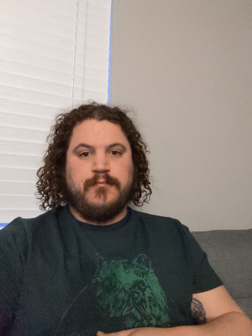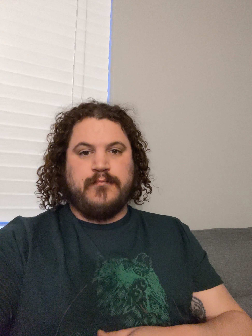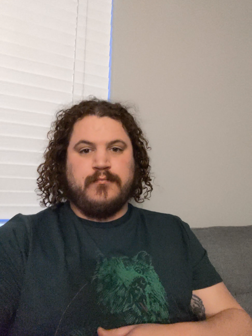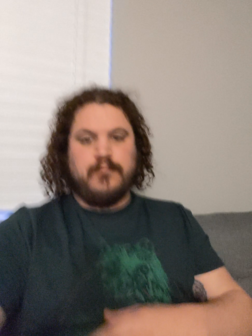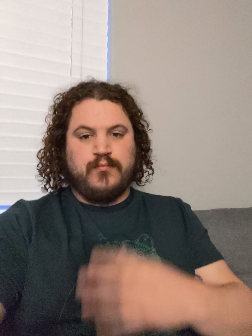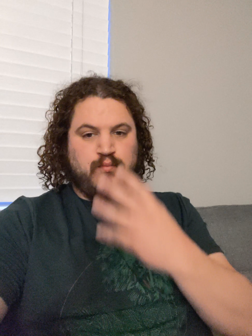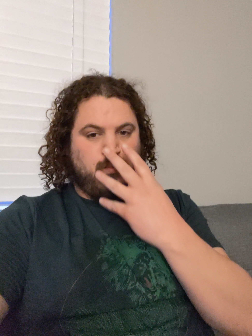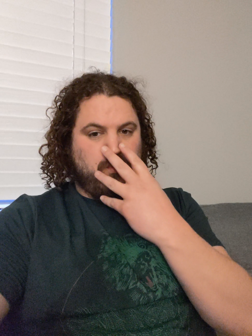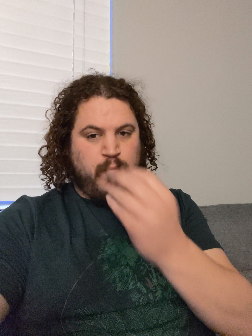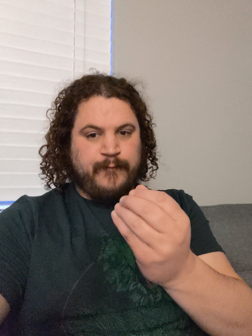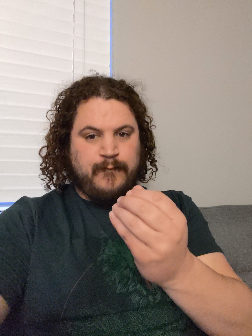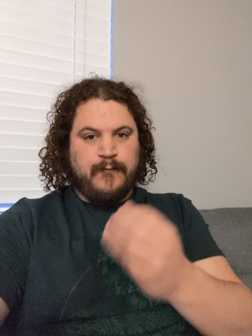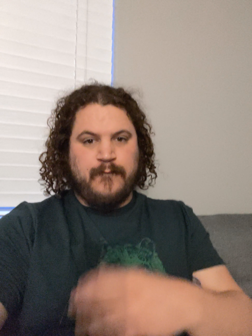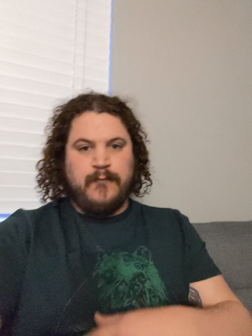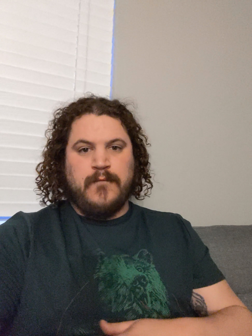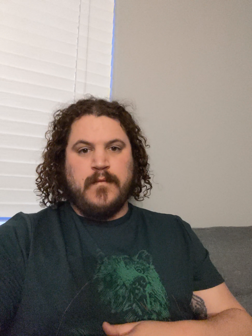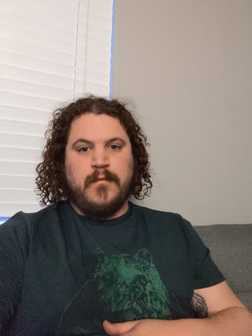wolf